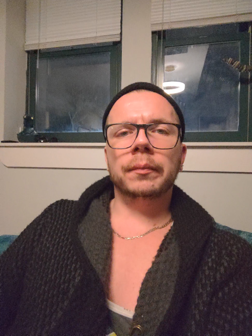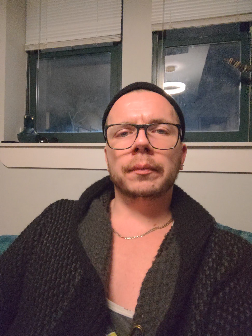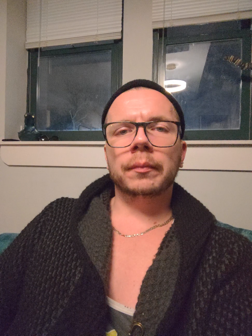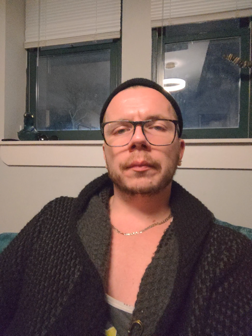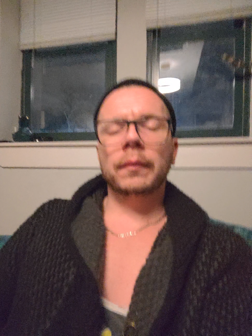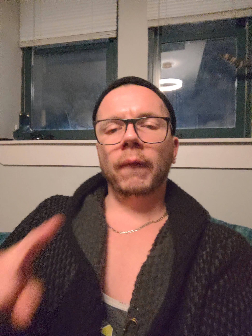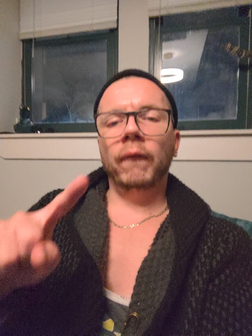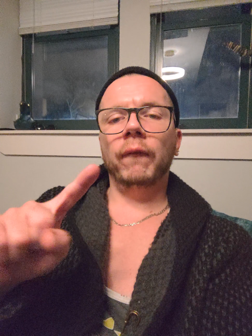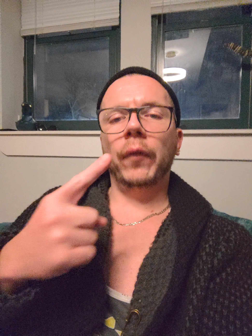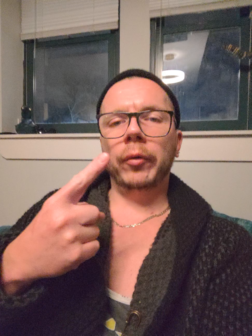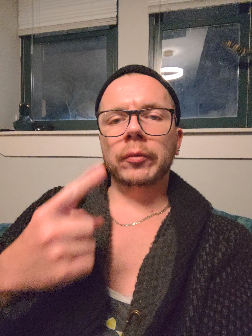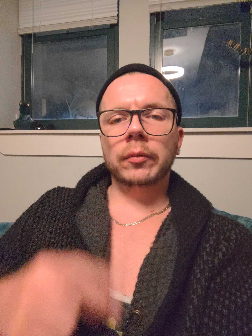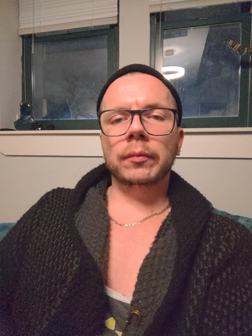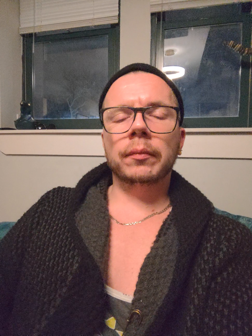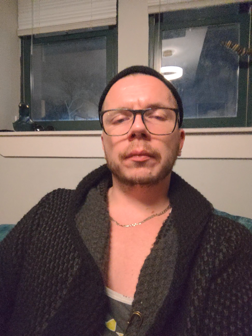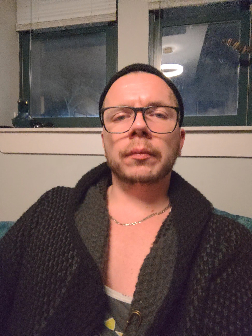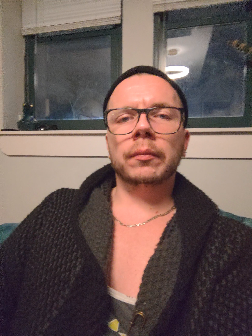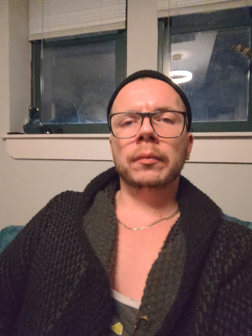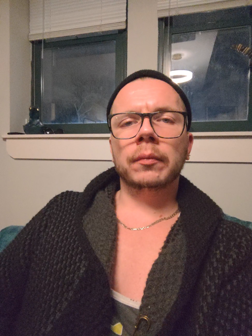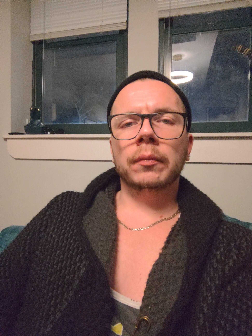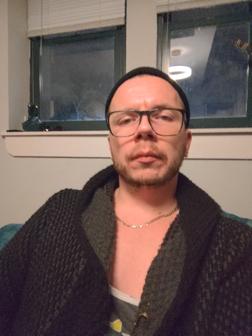first